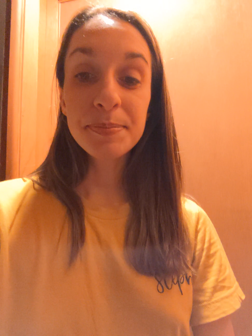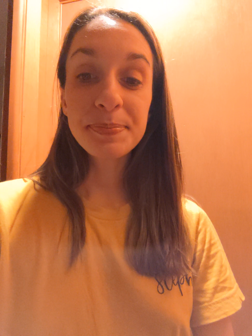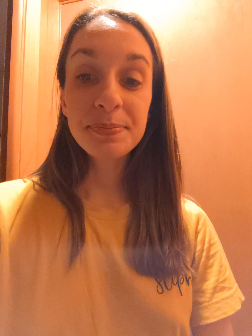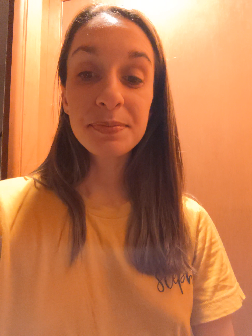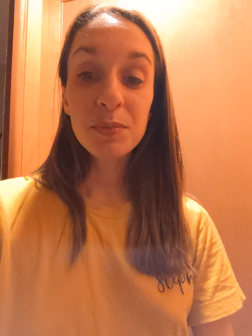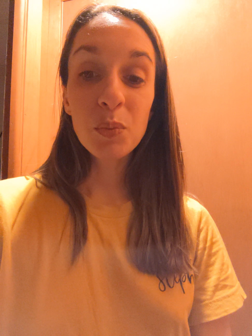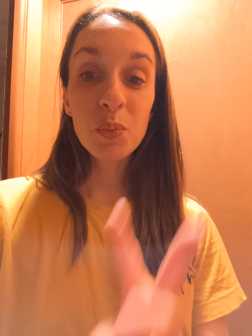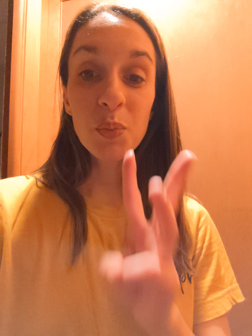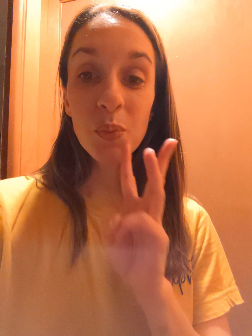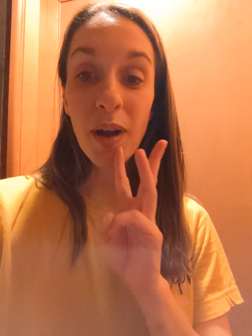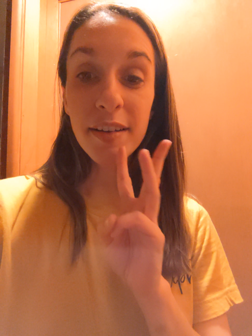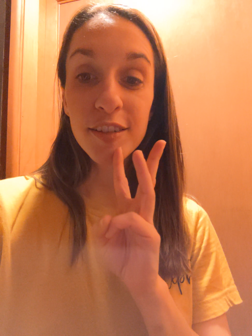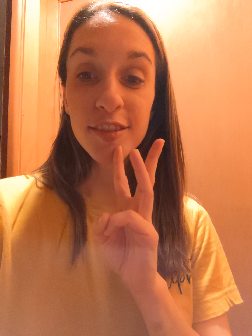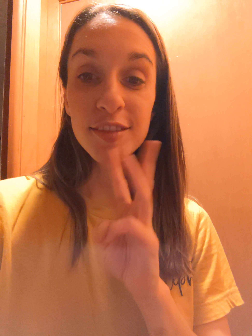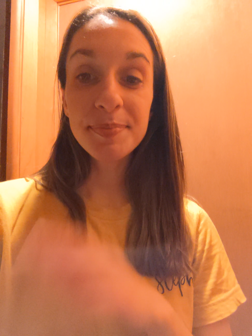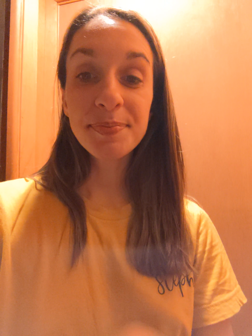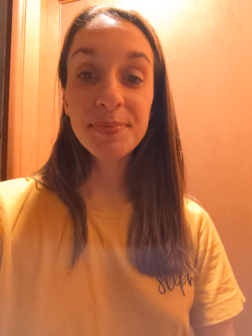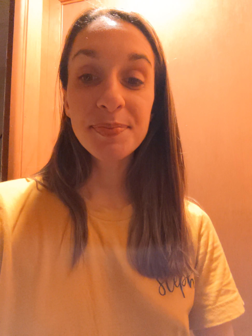water